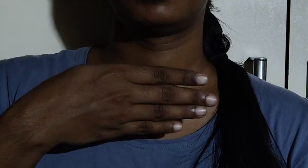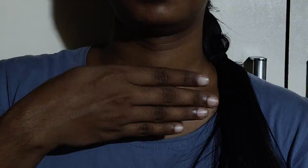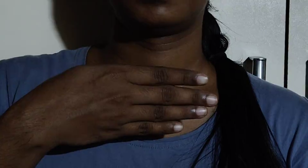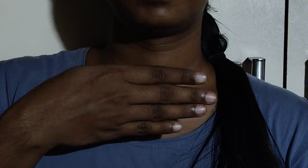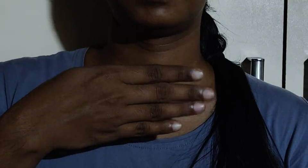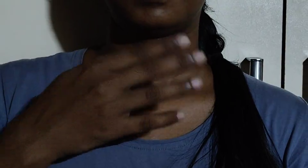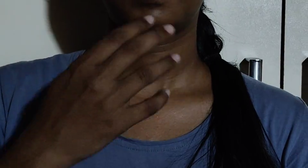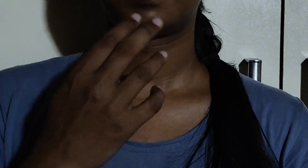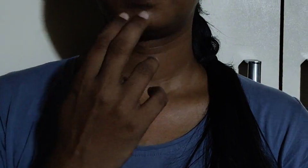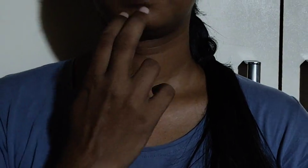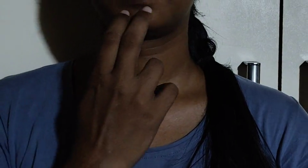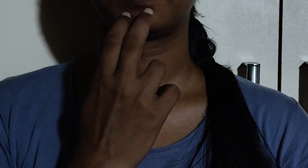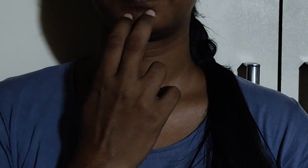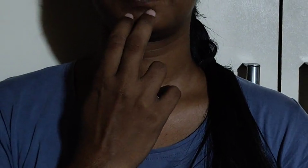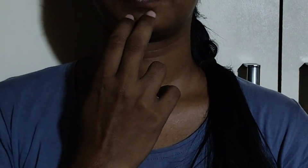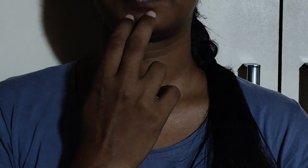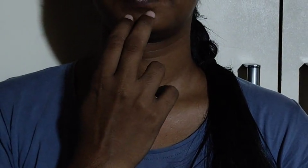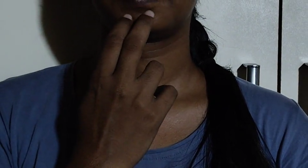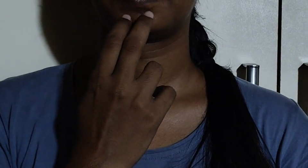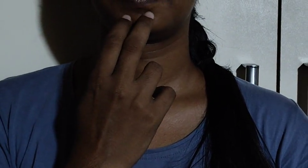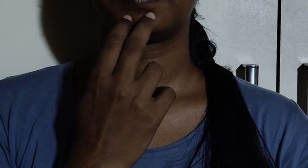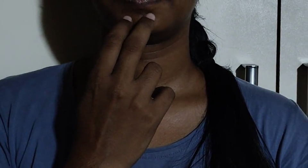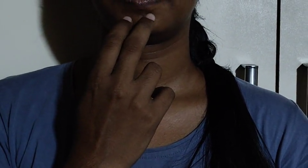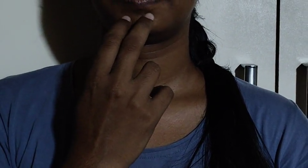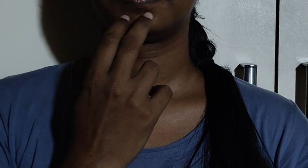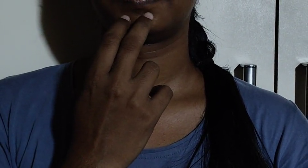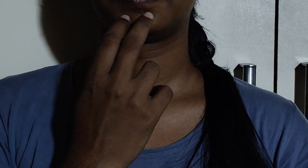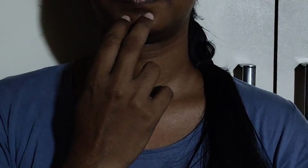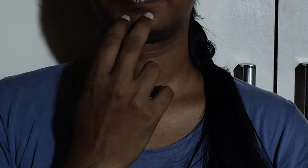അഃ